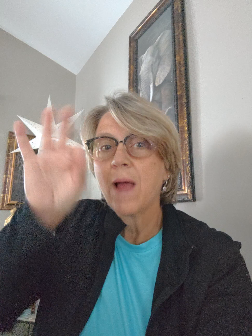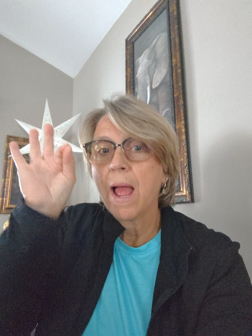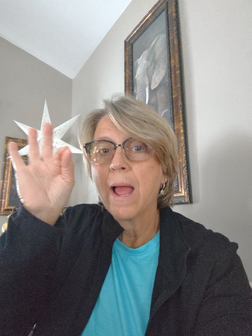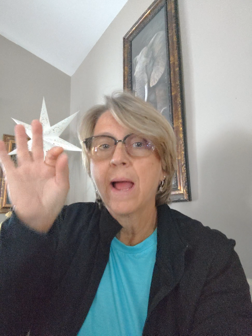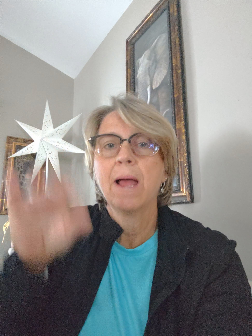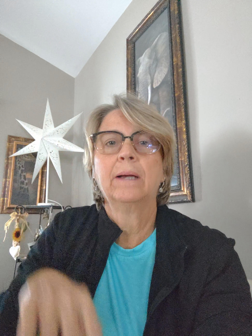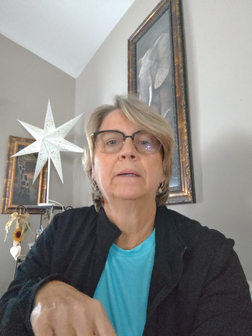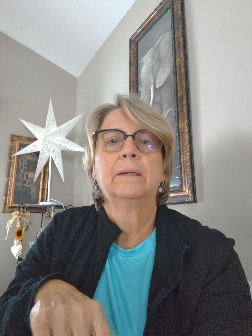find